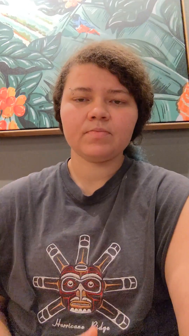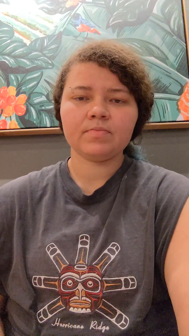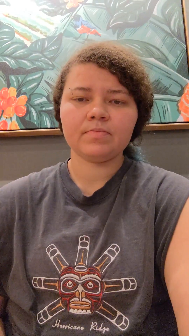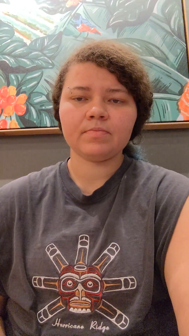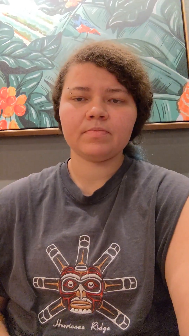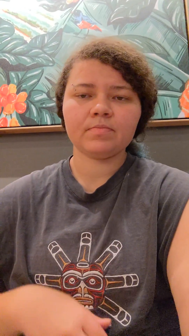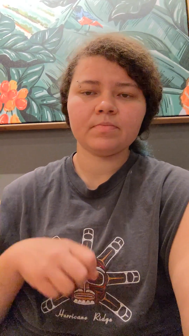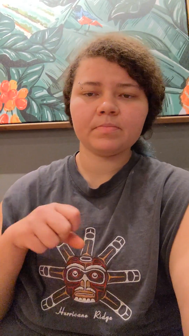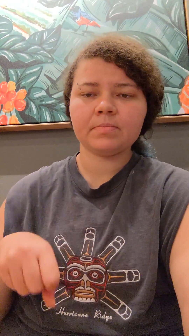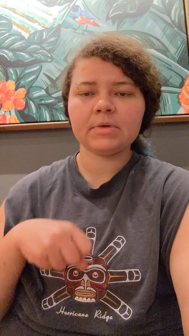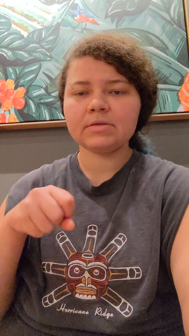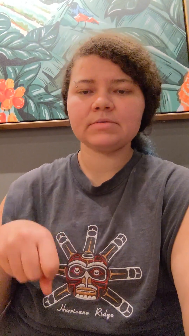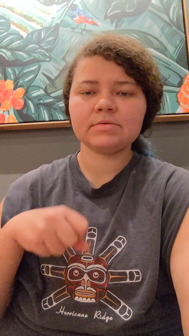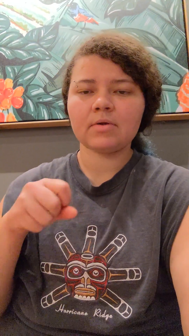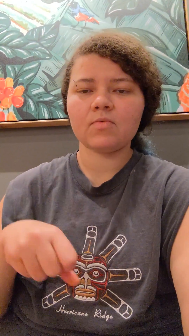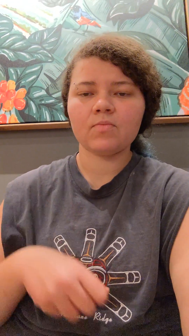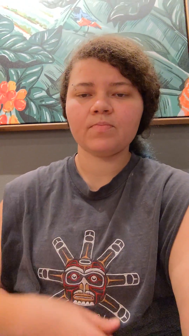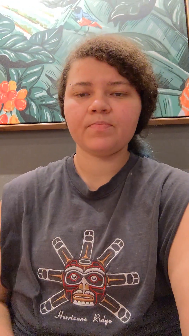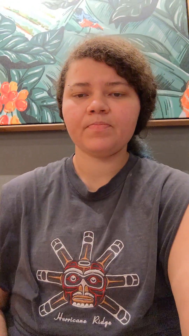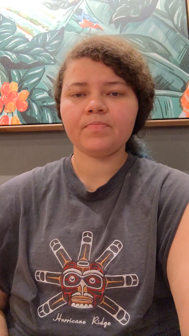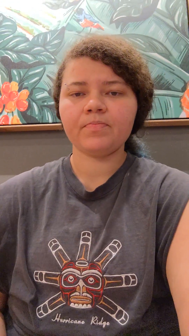bicycle